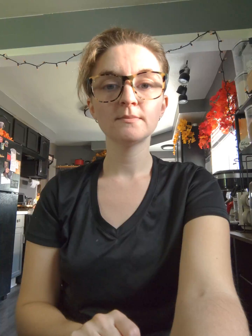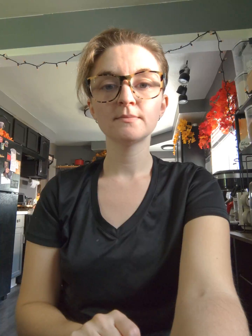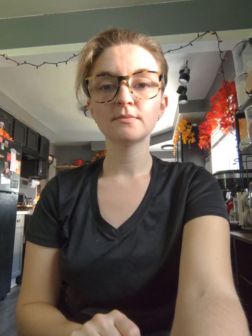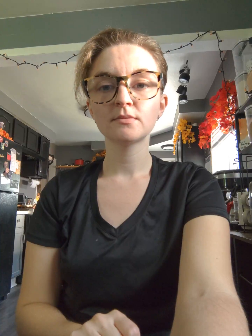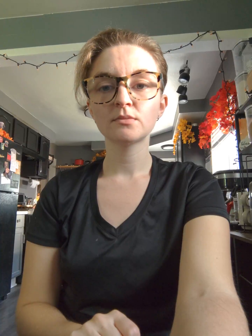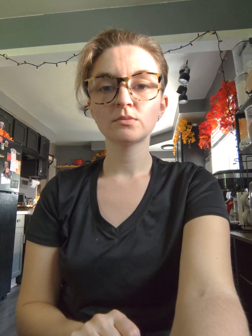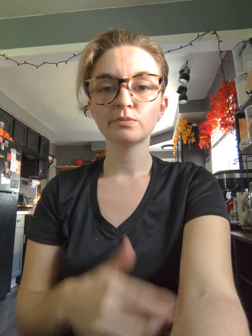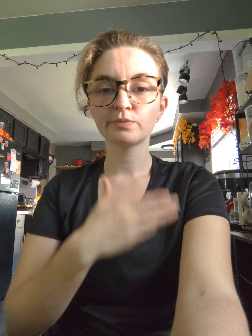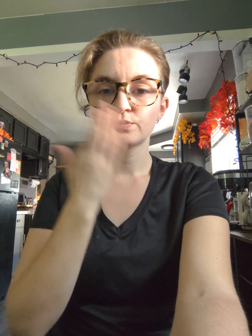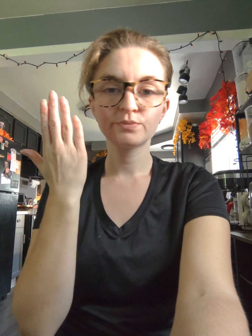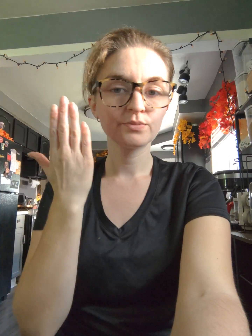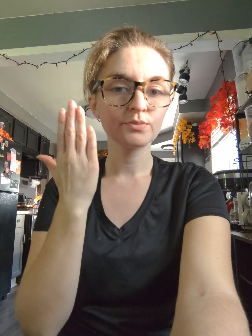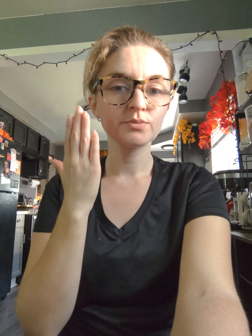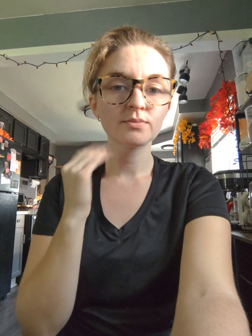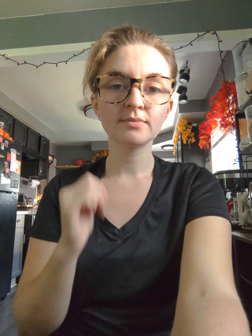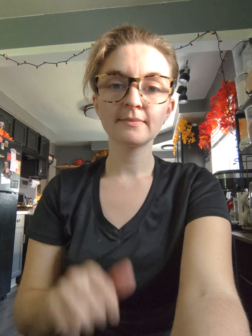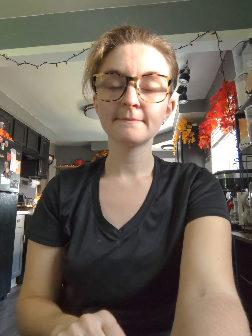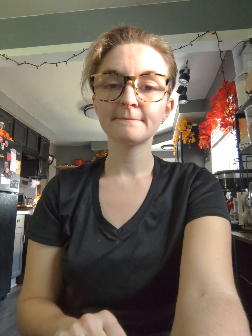all gone